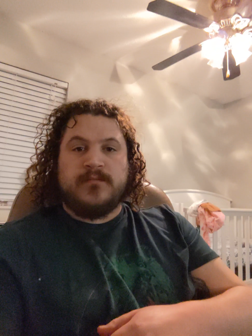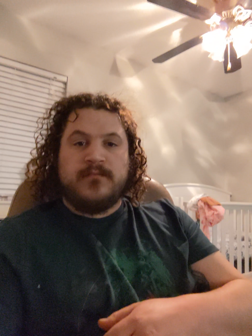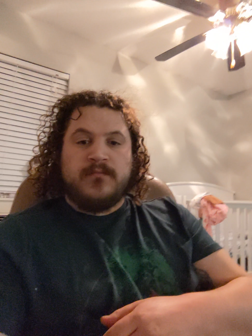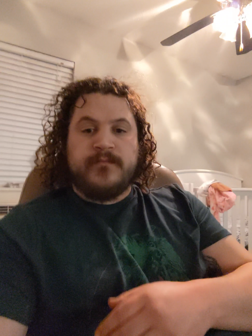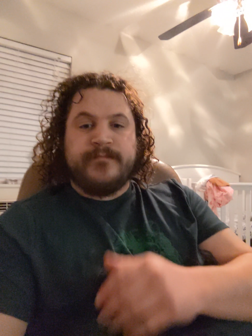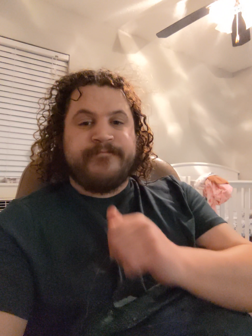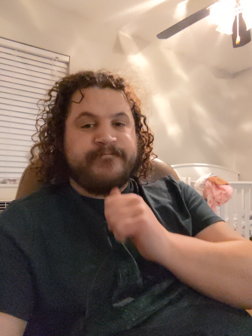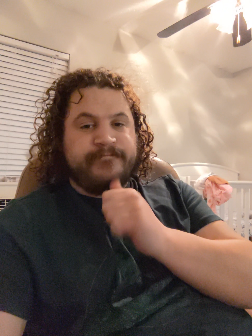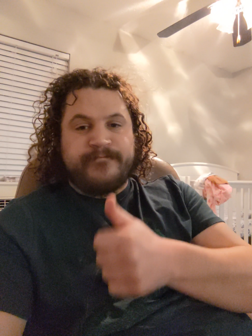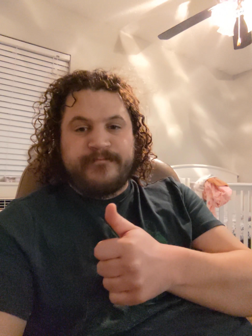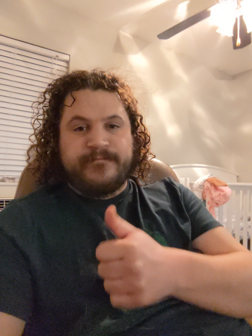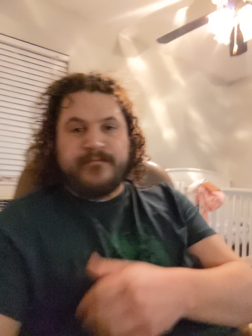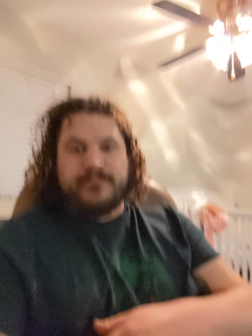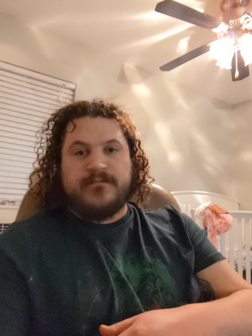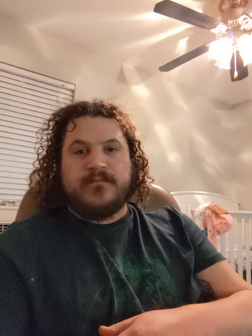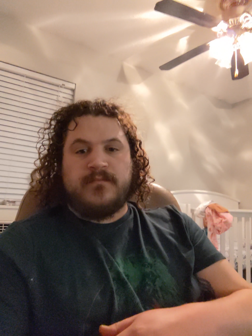not